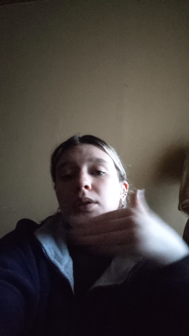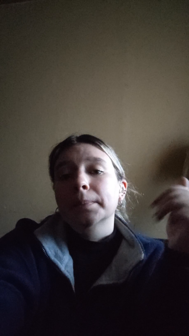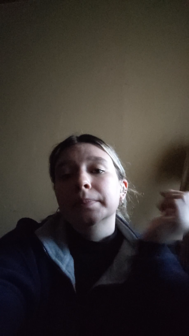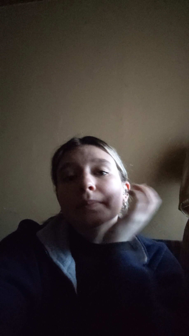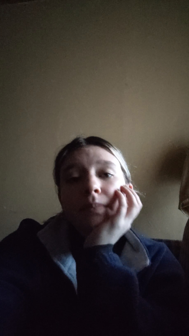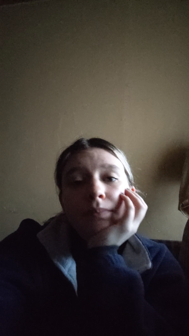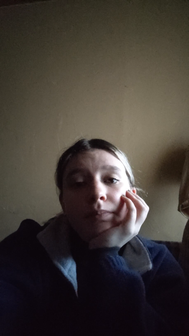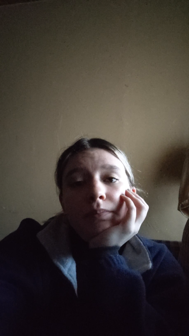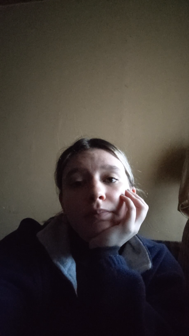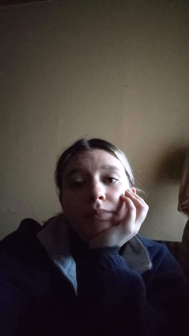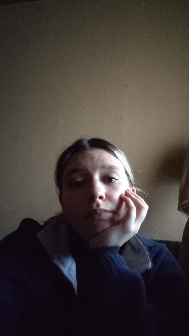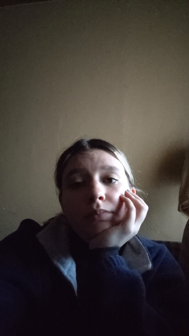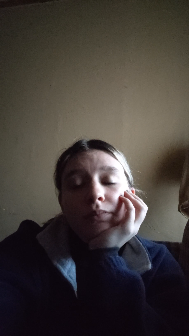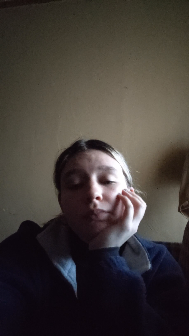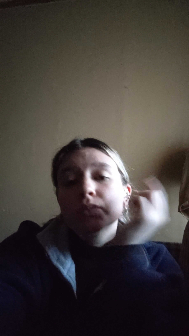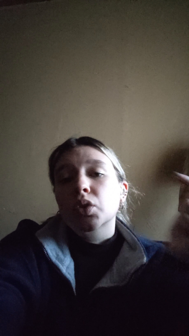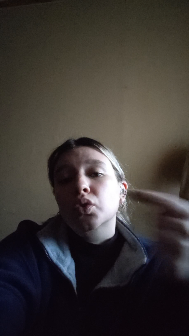hurt